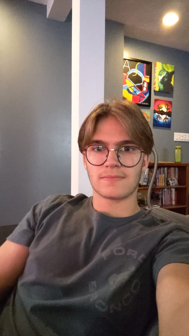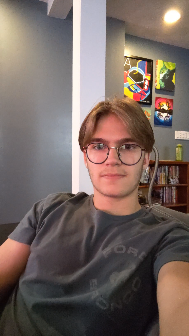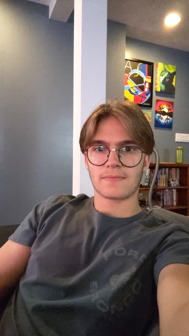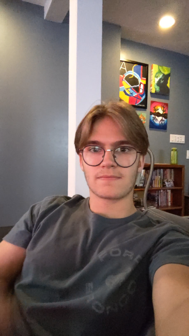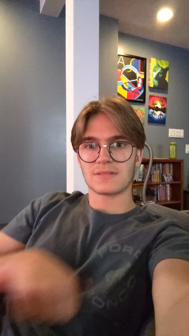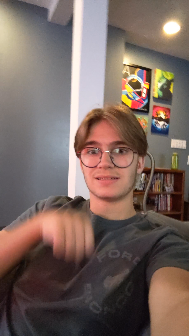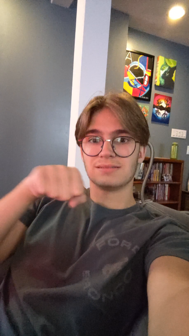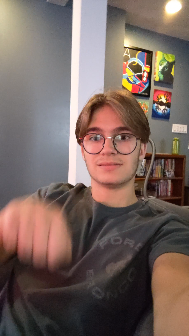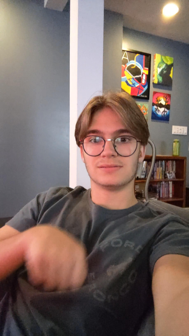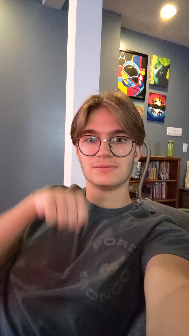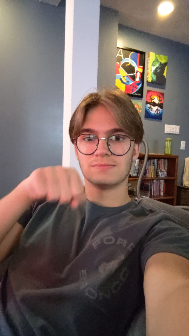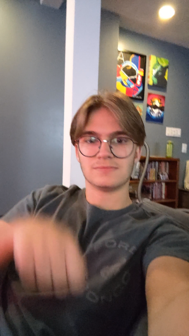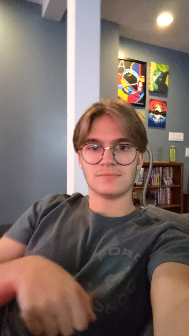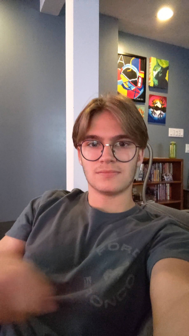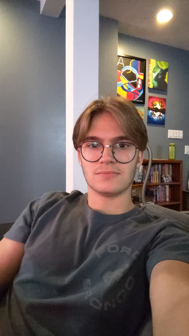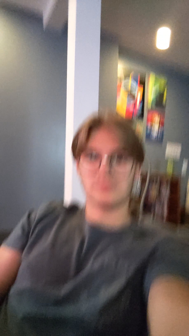bicycle